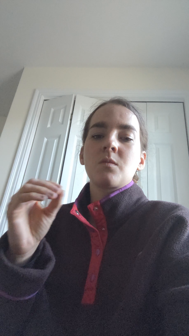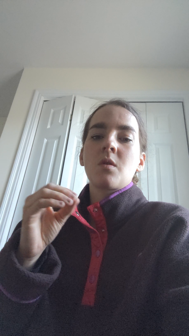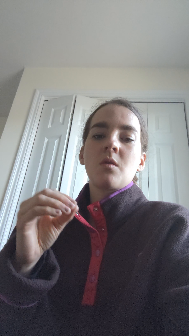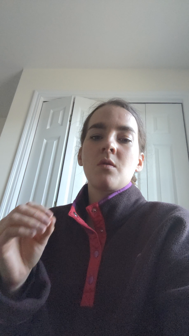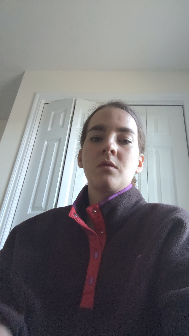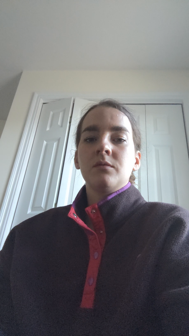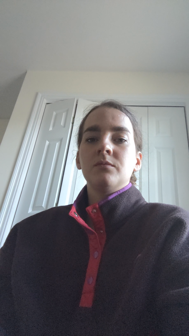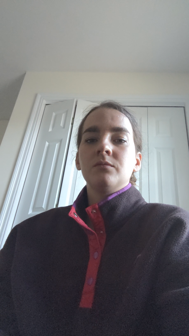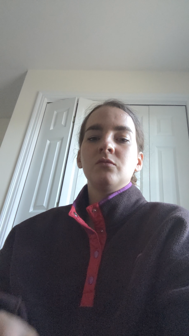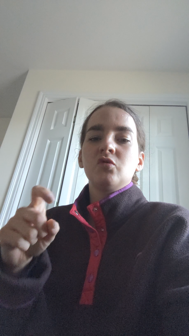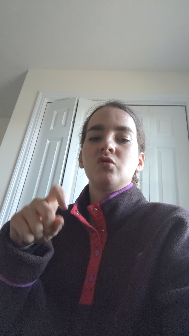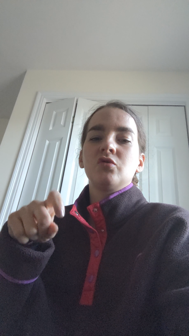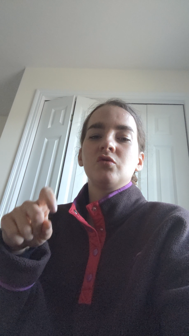should